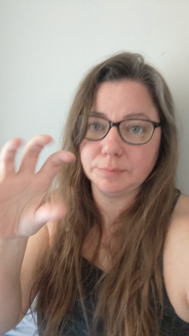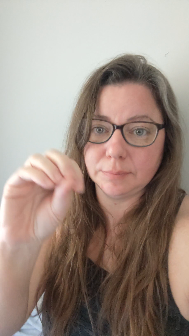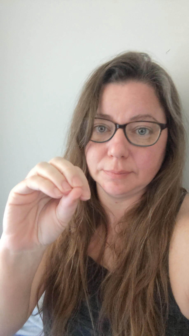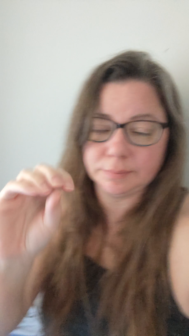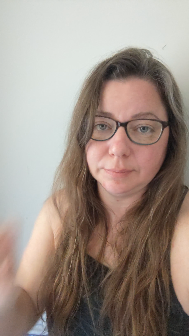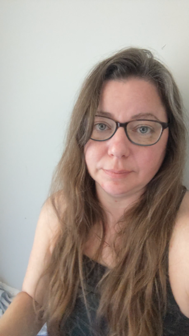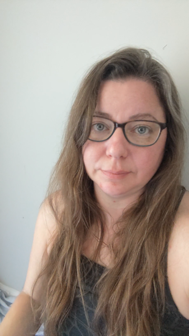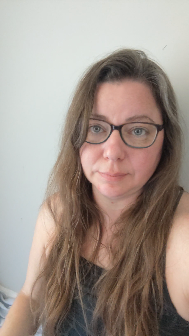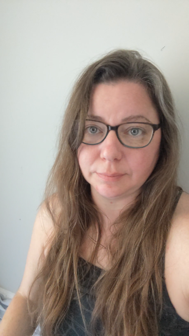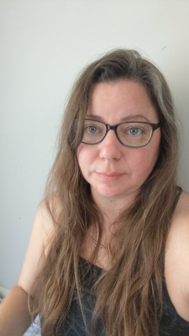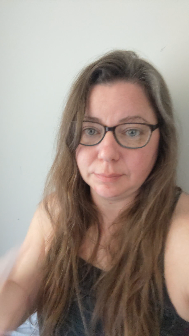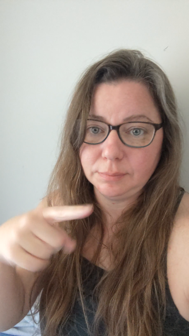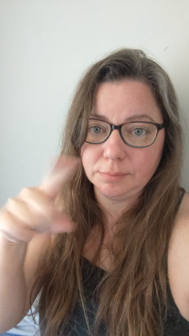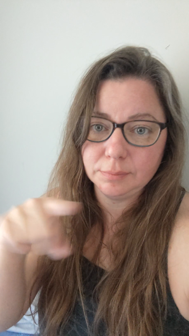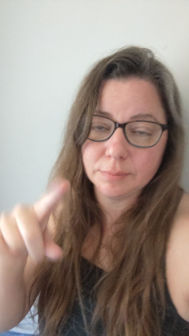knife